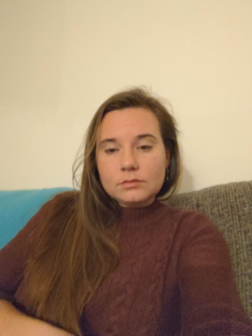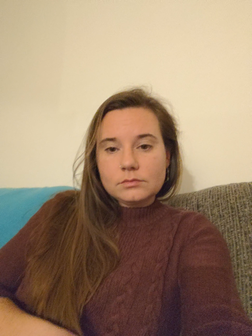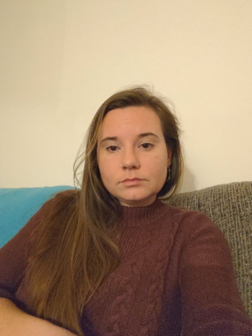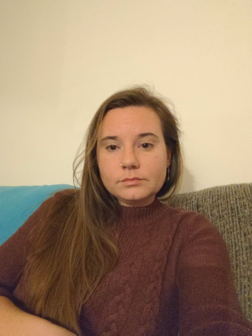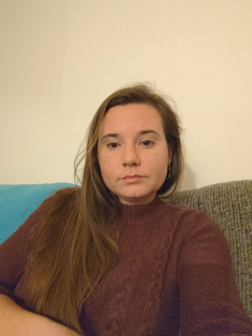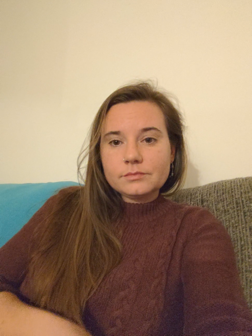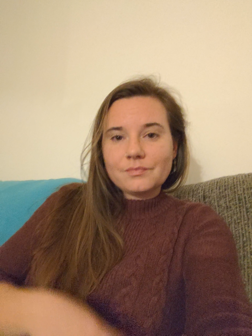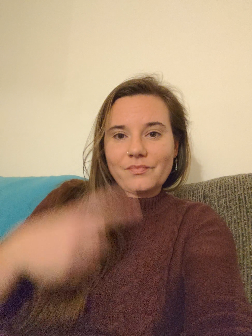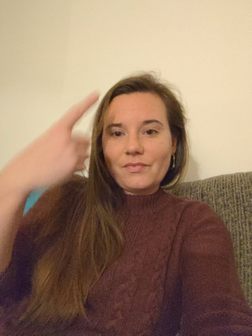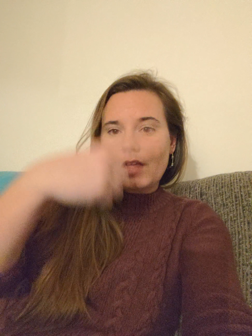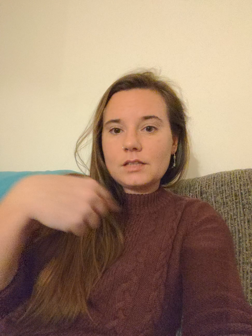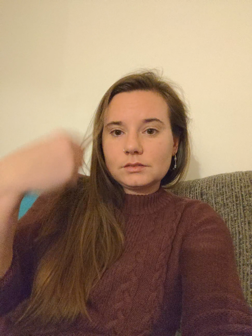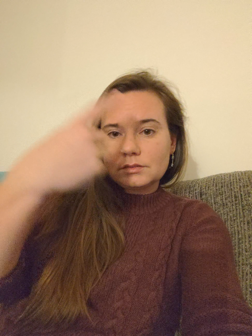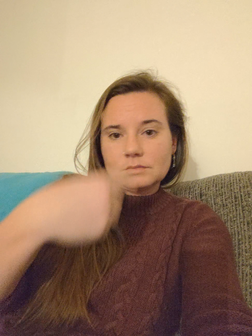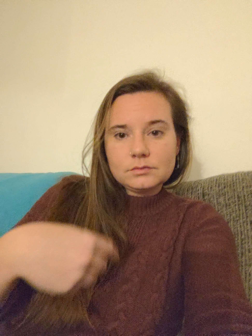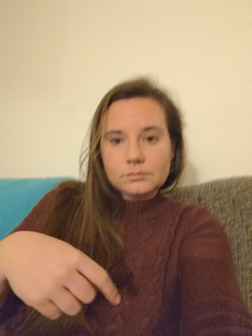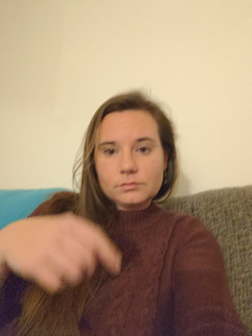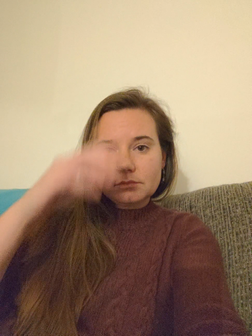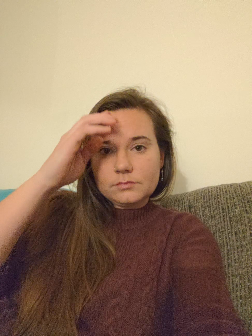face